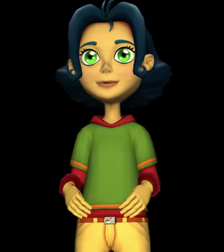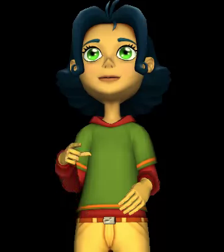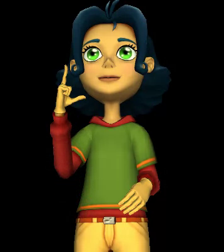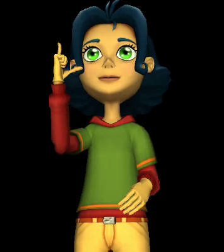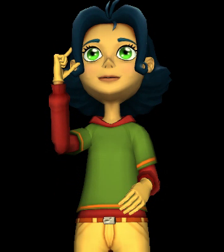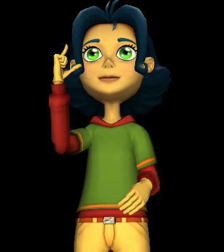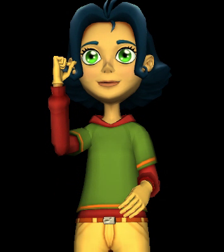أب